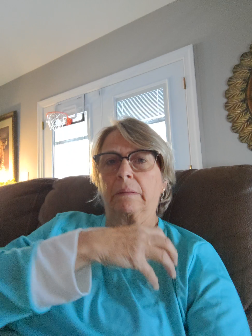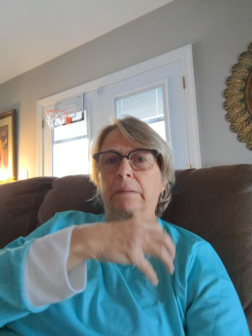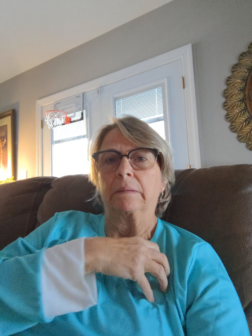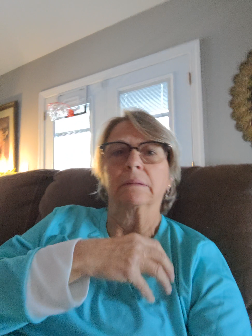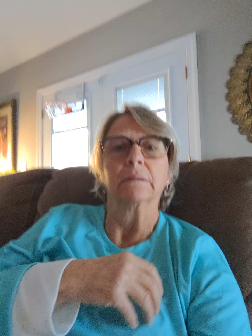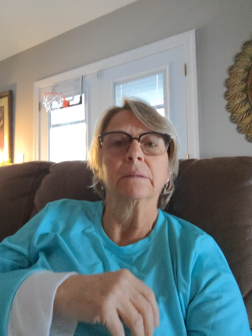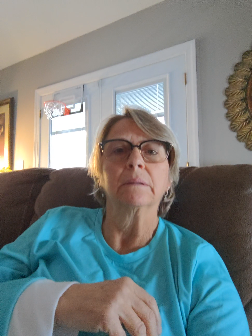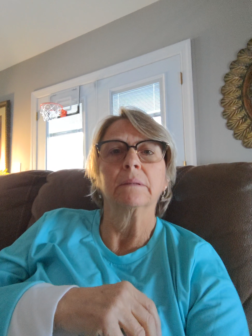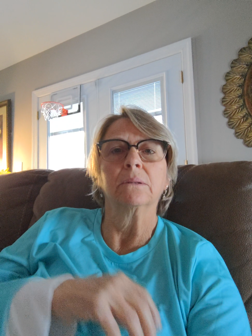police